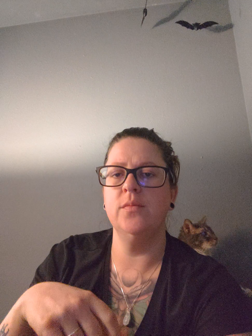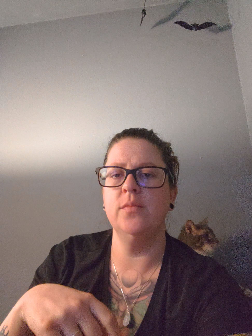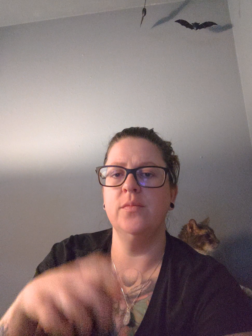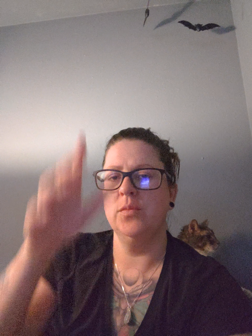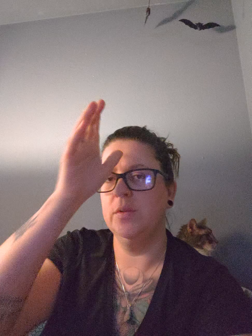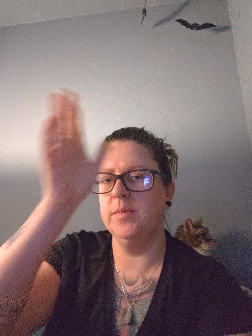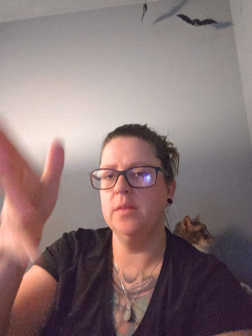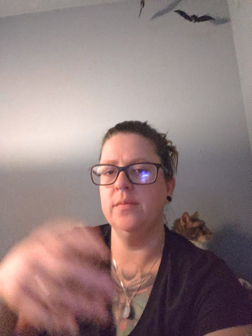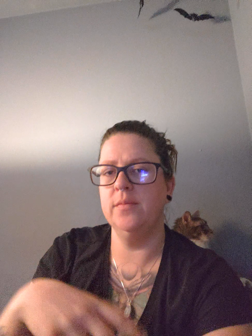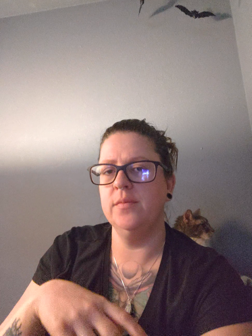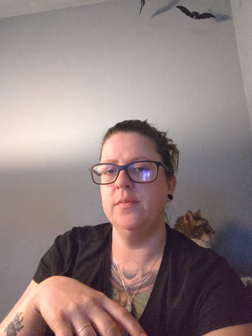grandpa